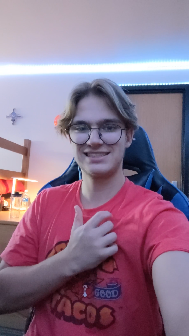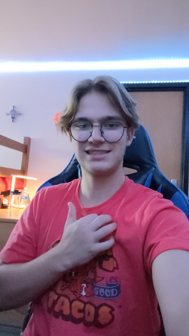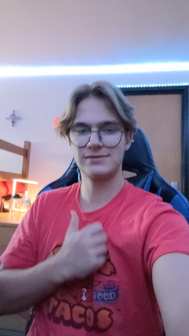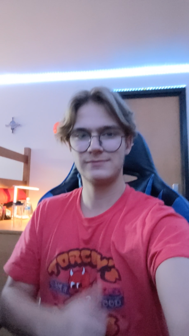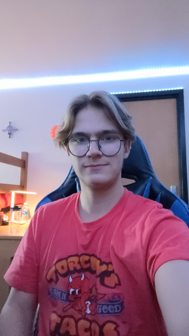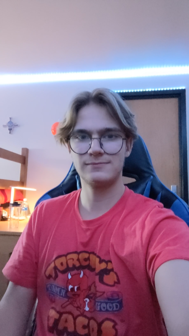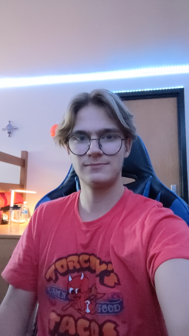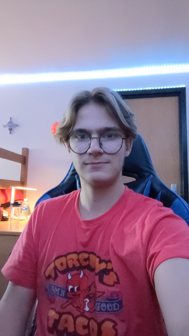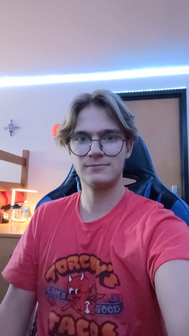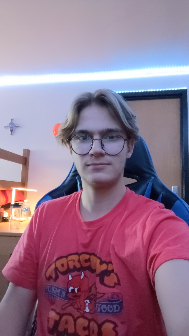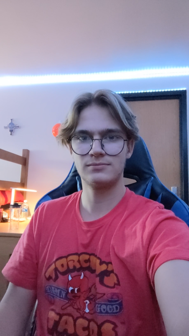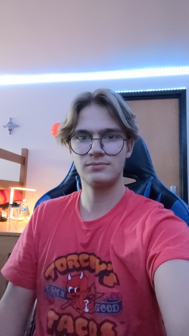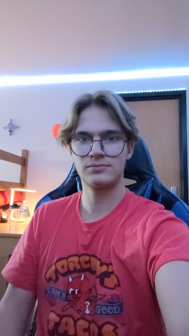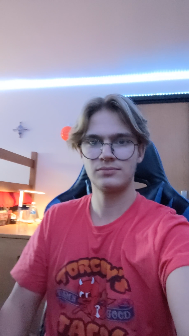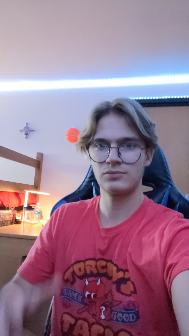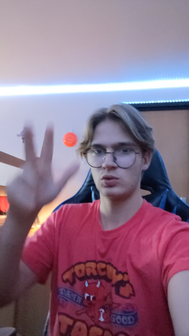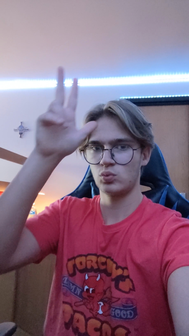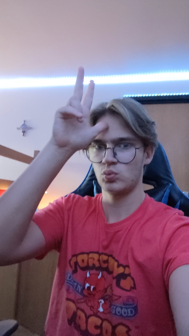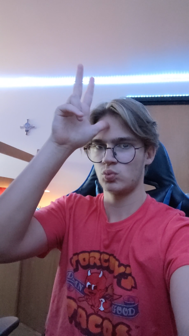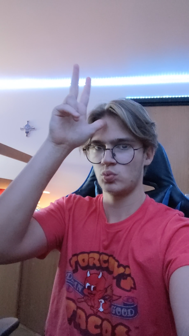rooster